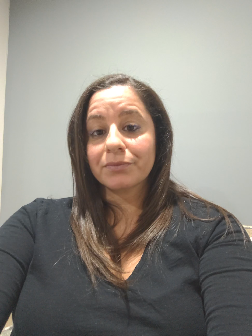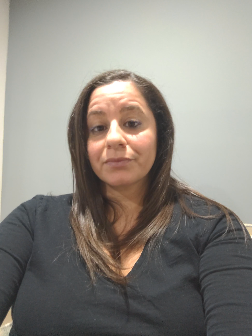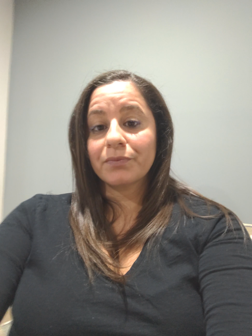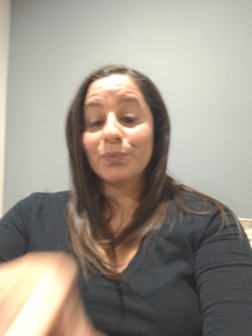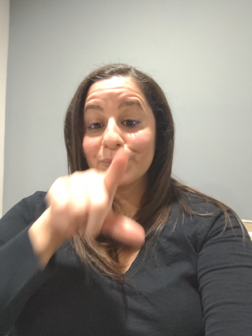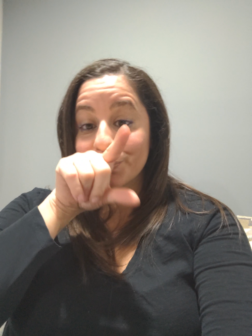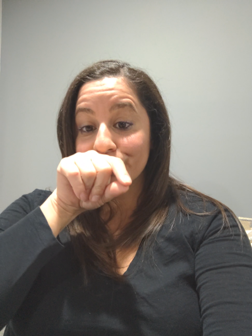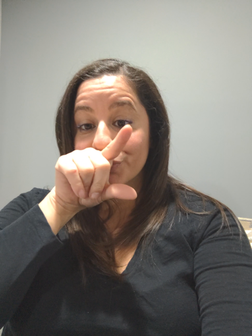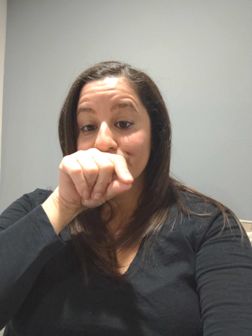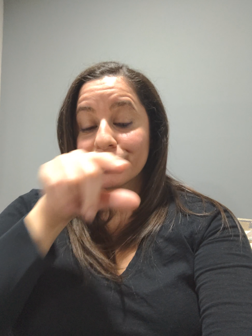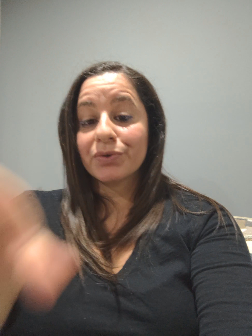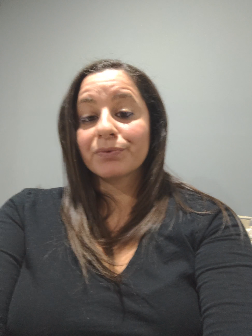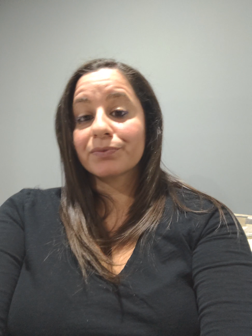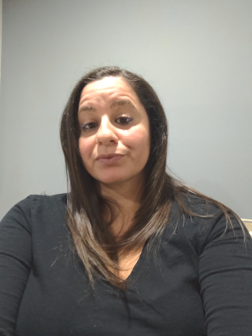bird